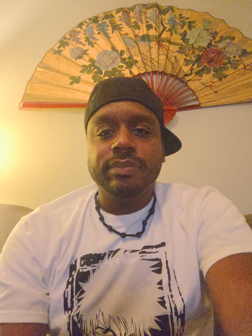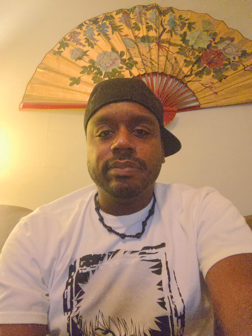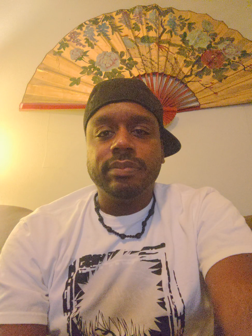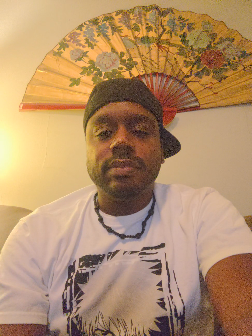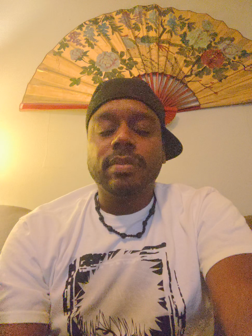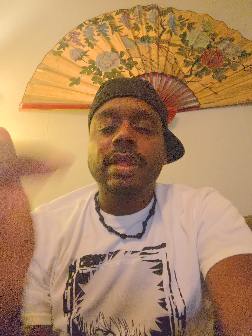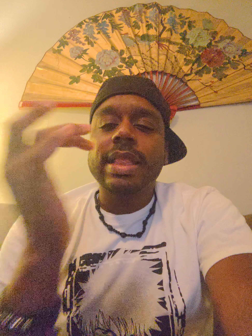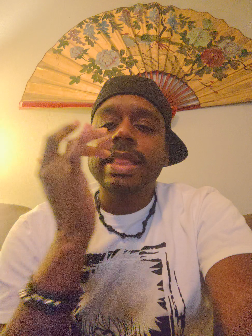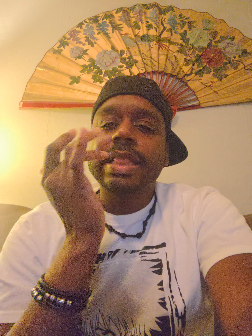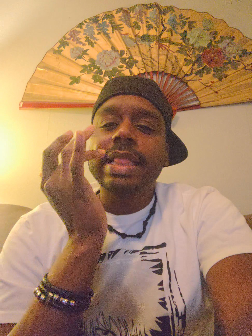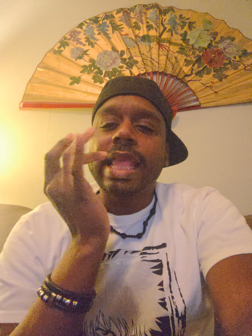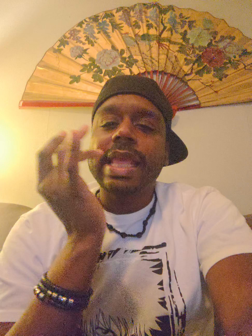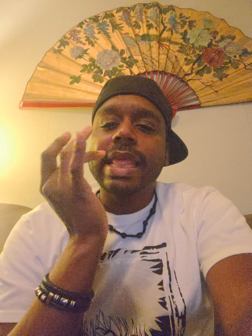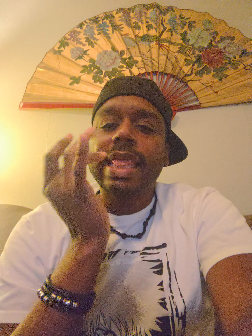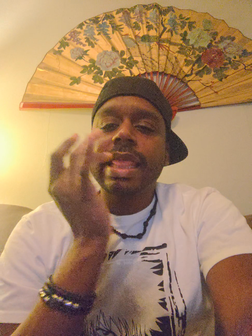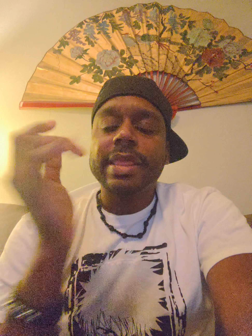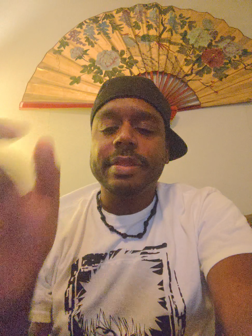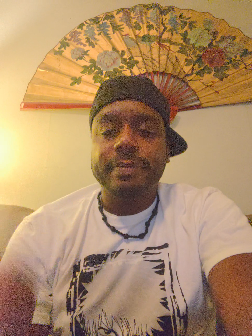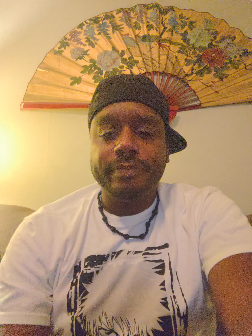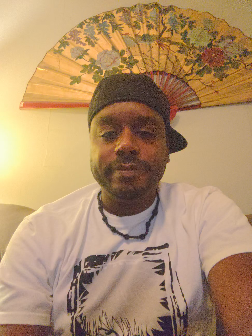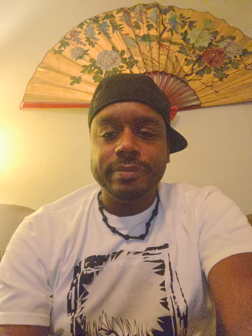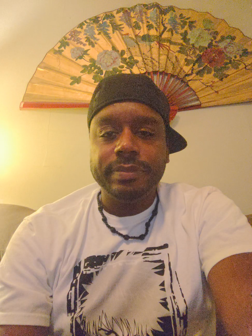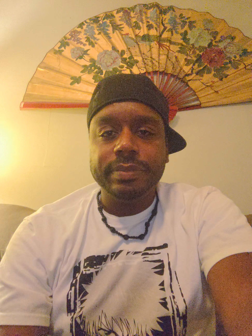taste